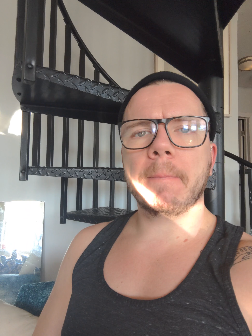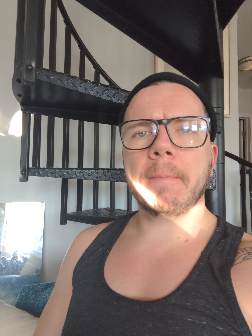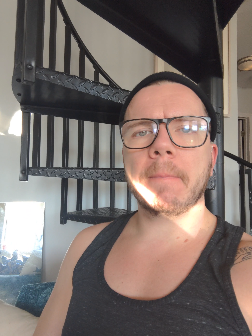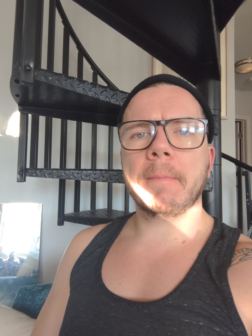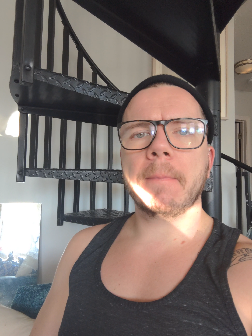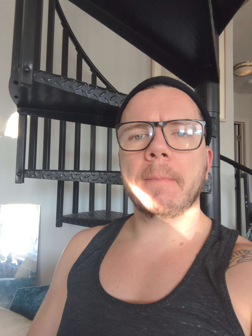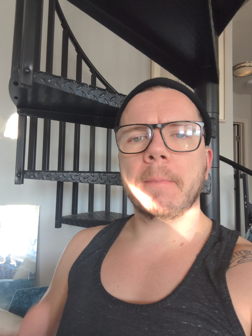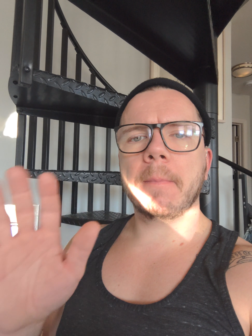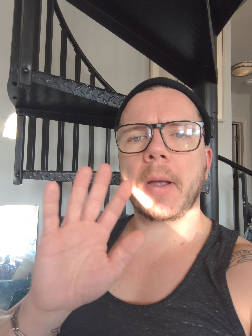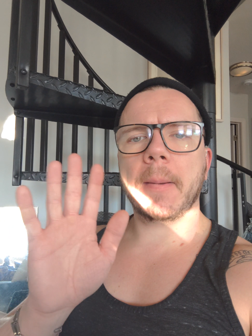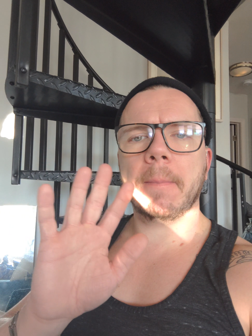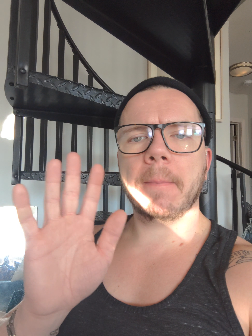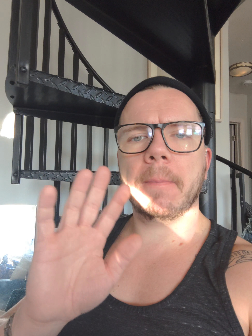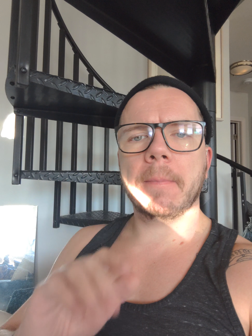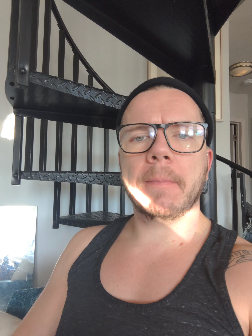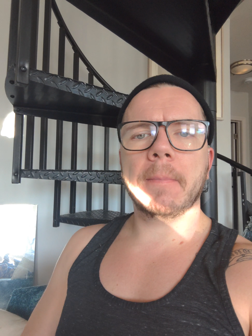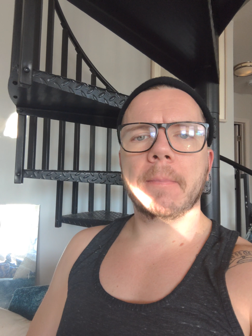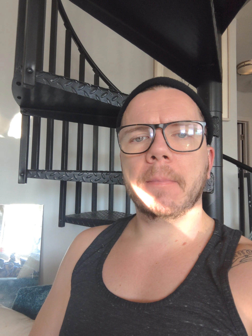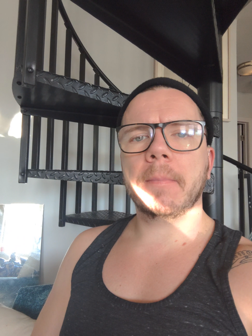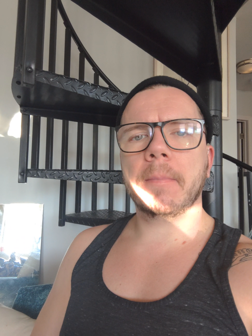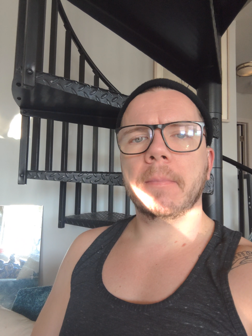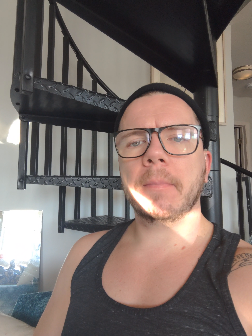bye